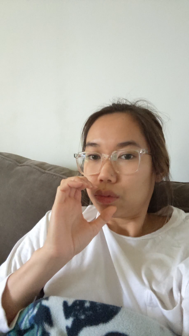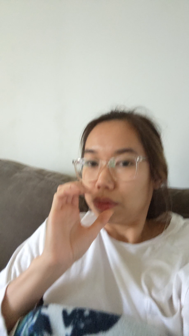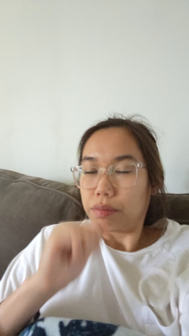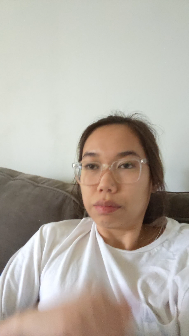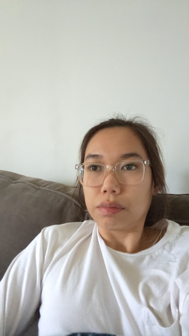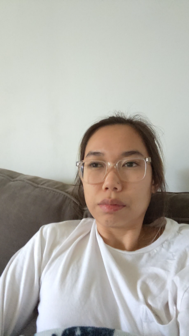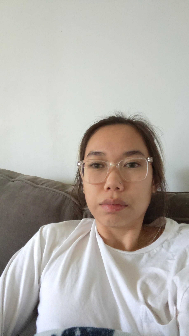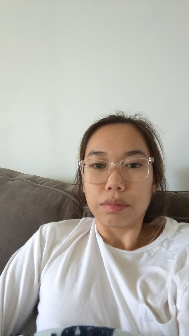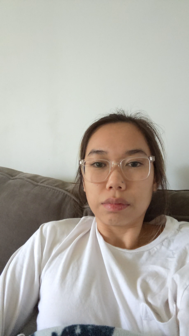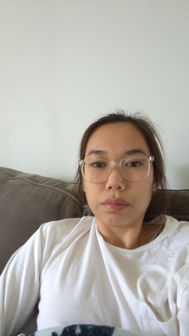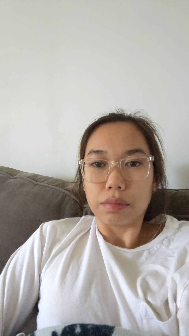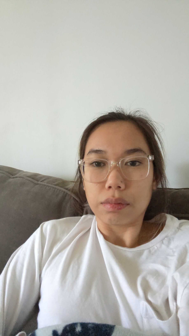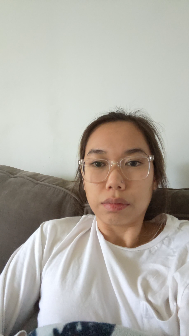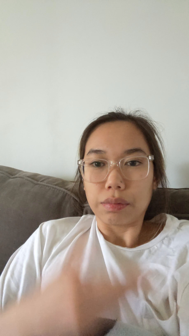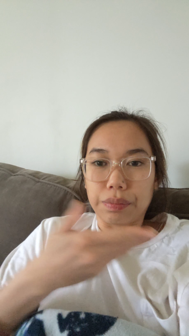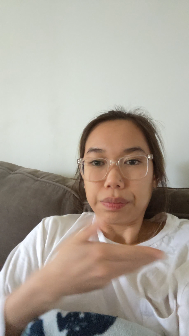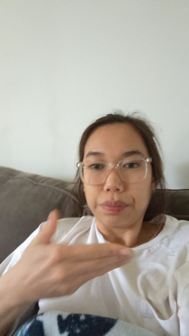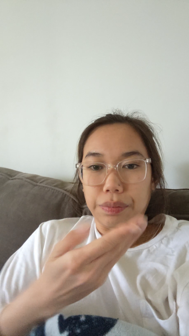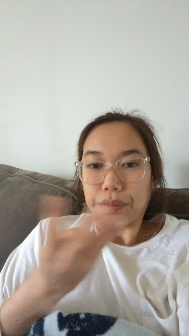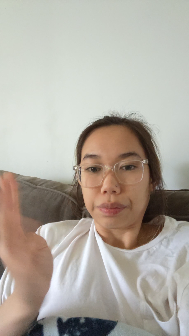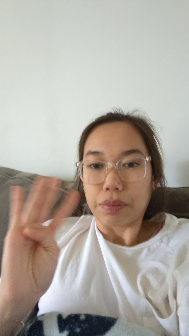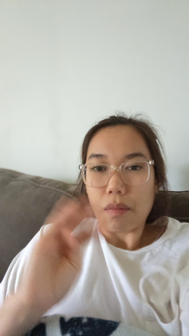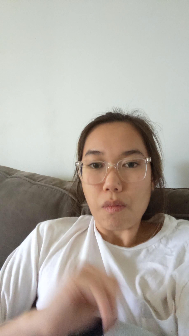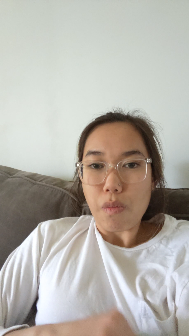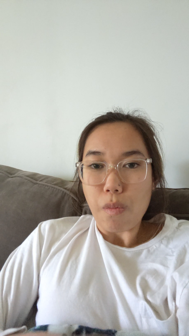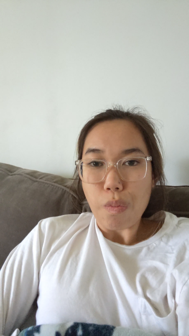crib